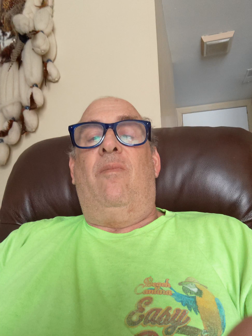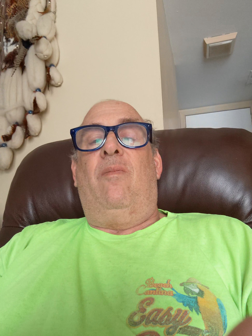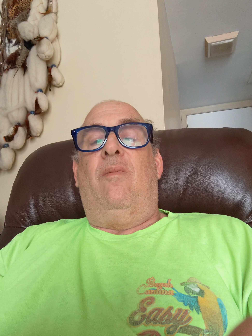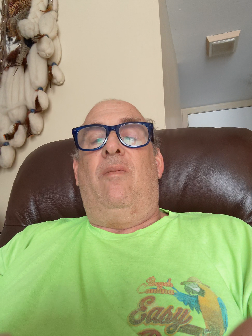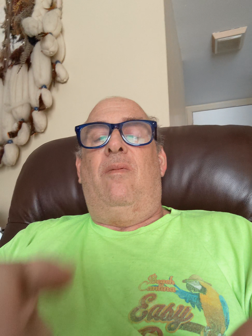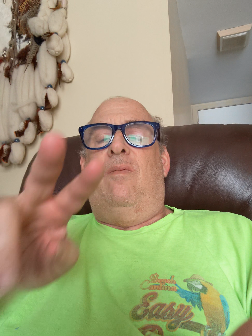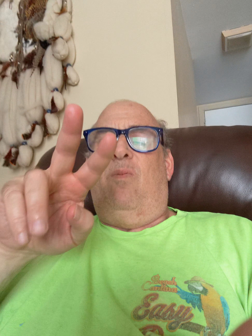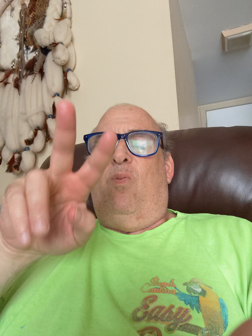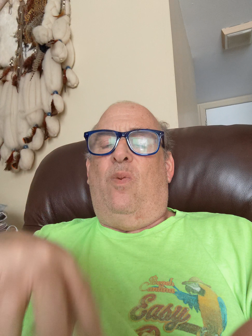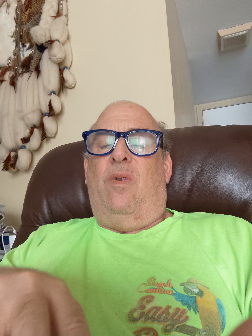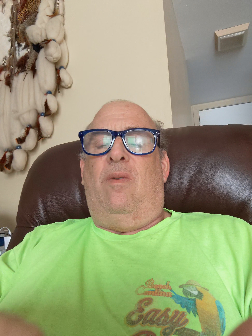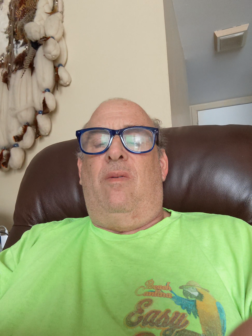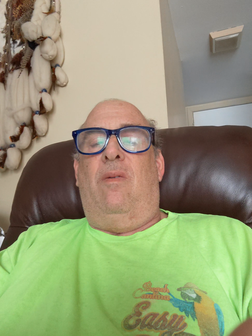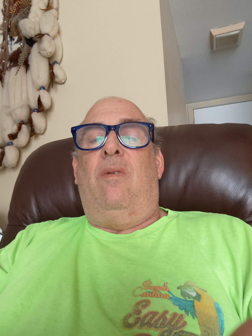read